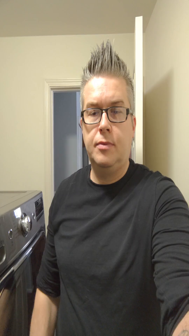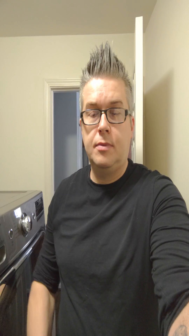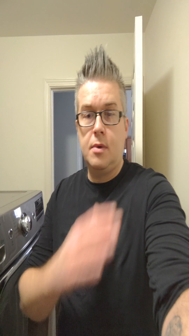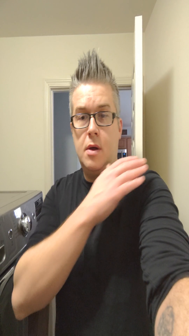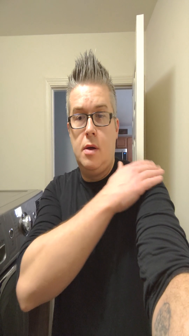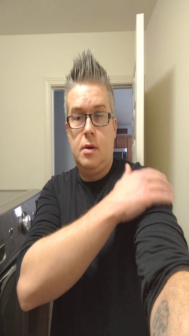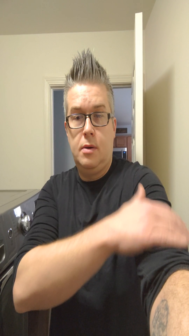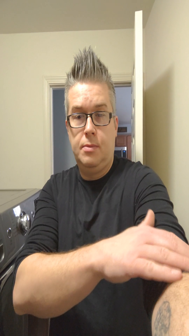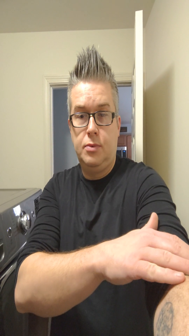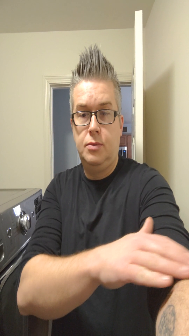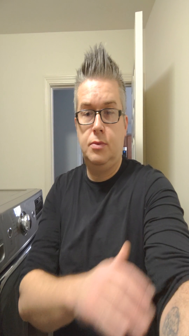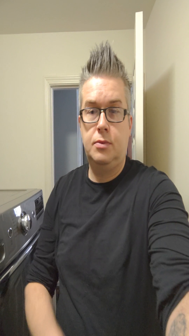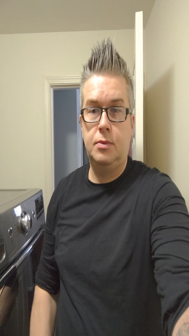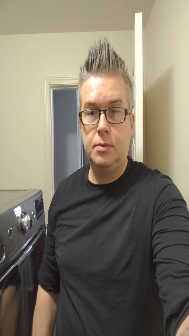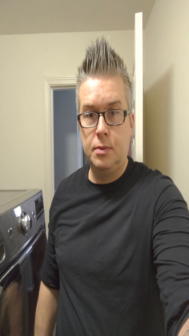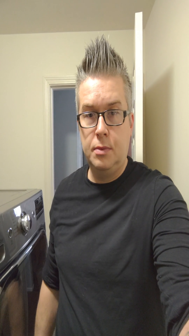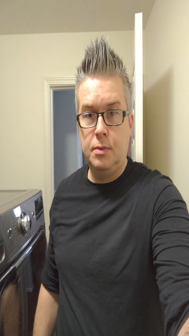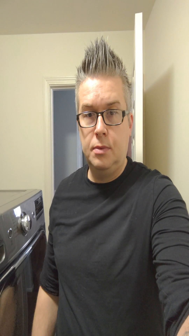arm